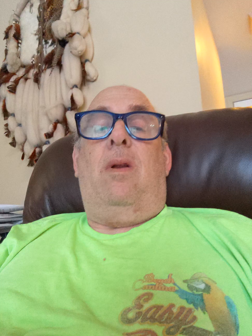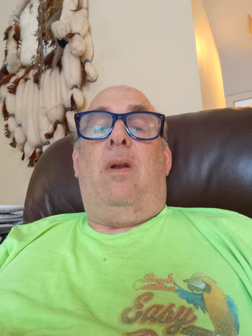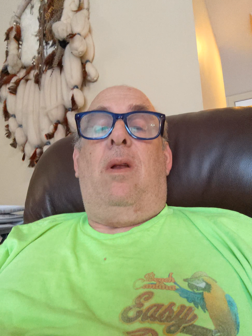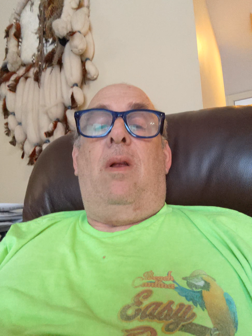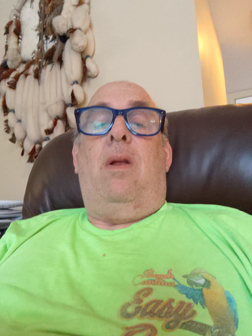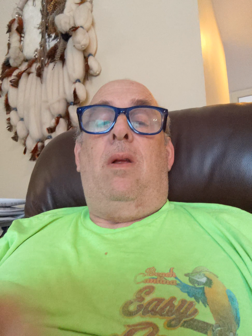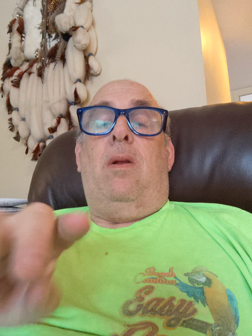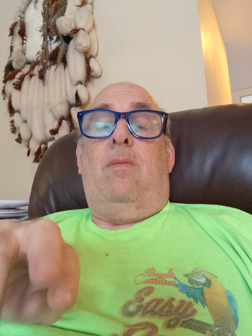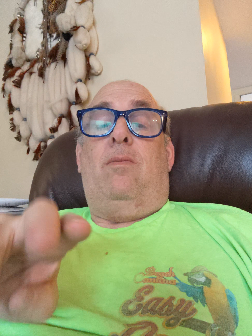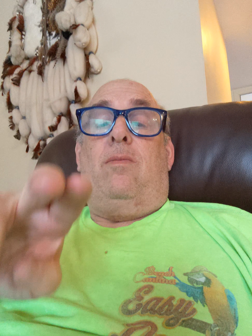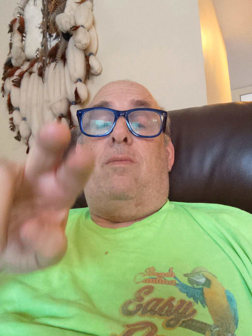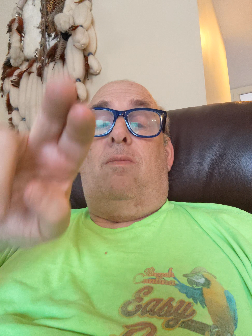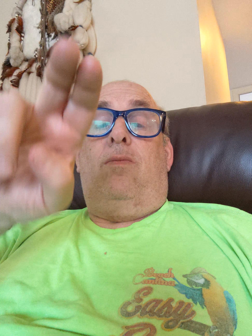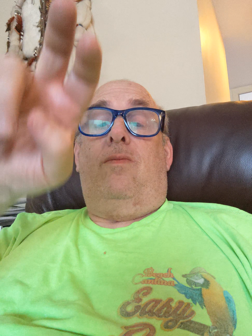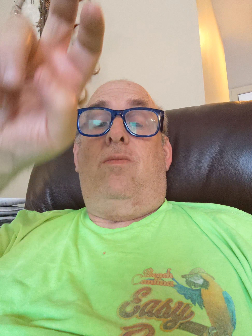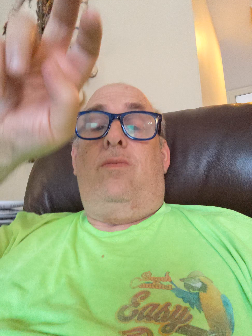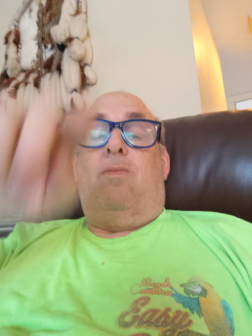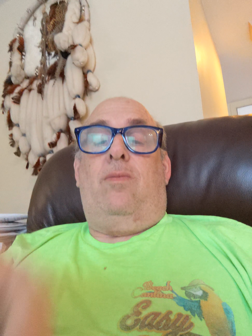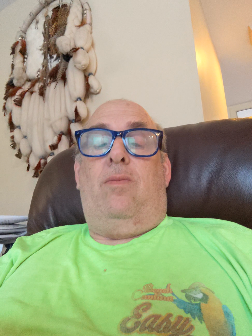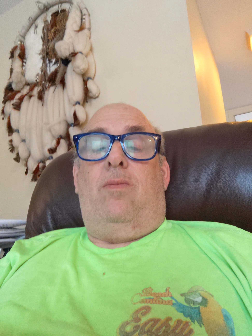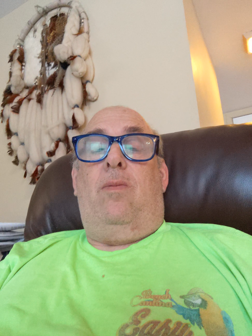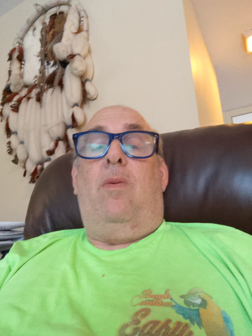stairs